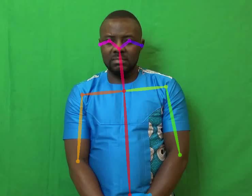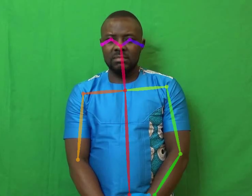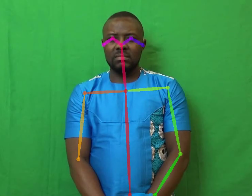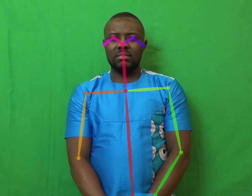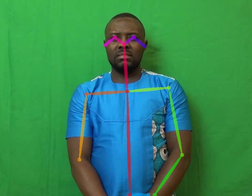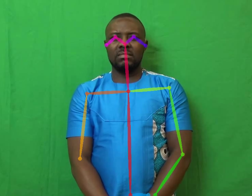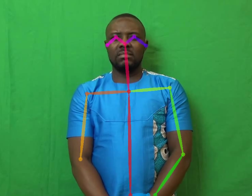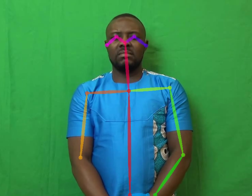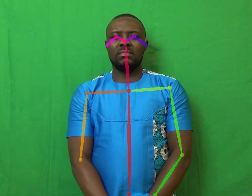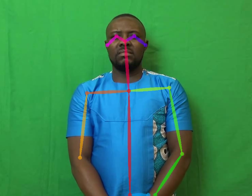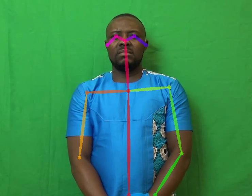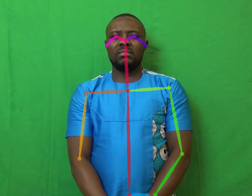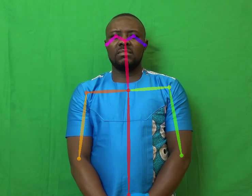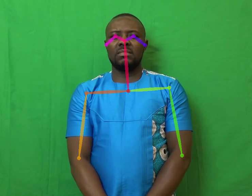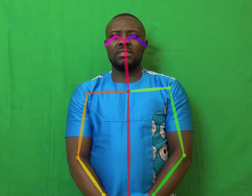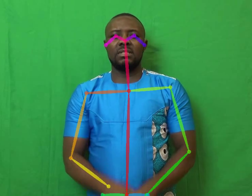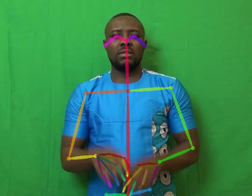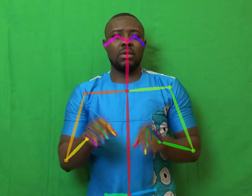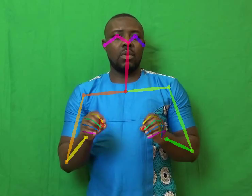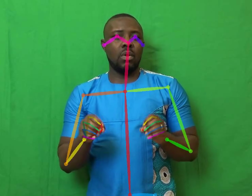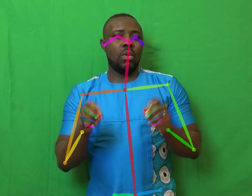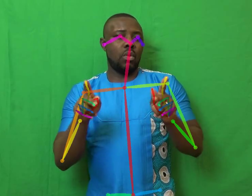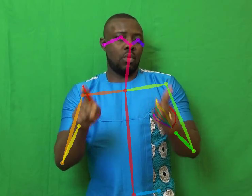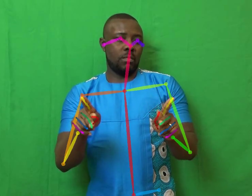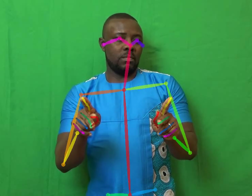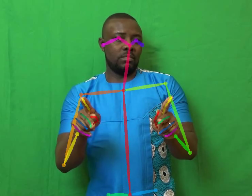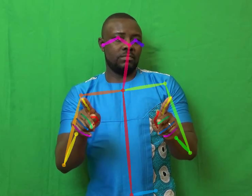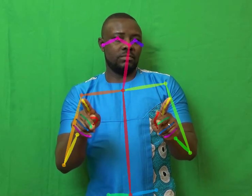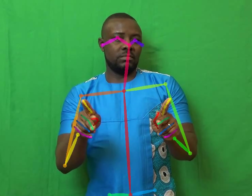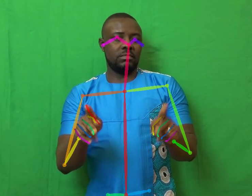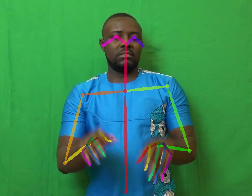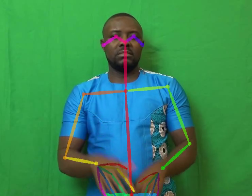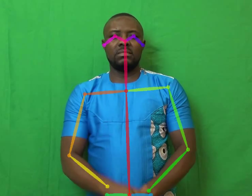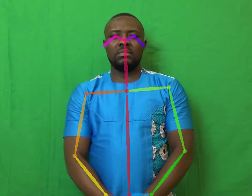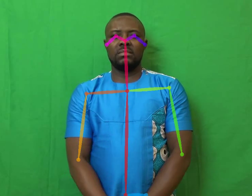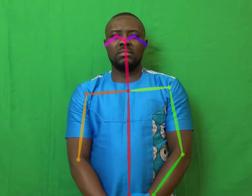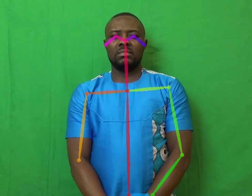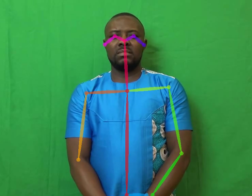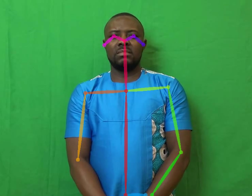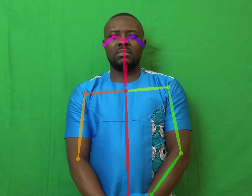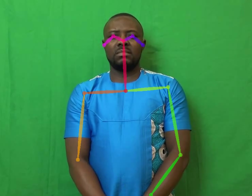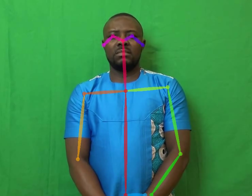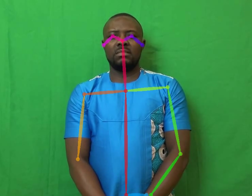opportunity